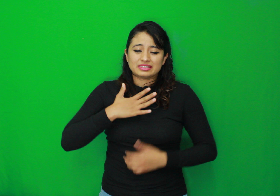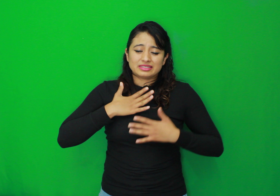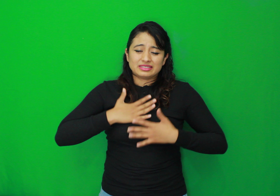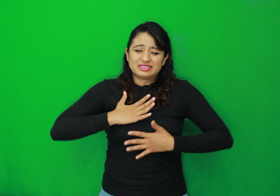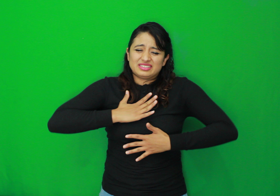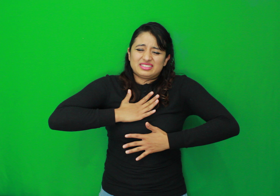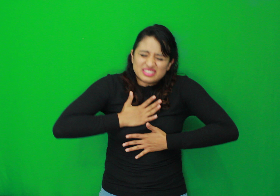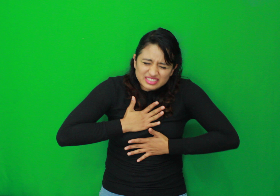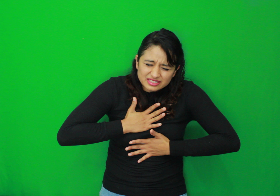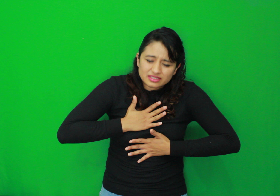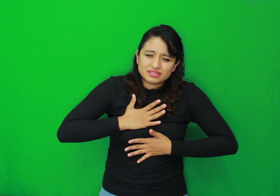opresión en pecho